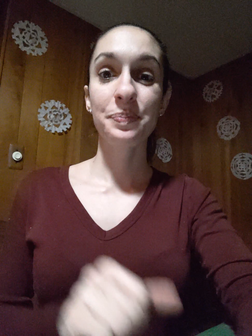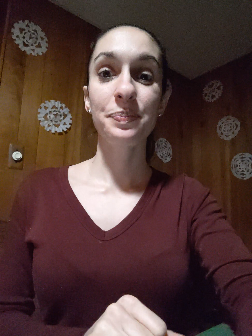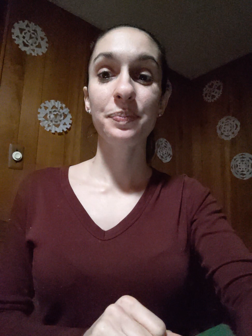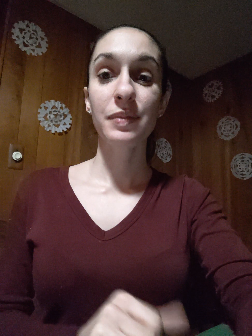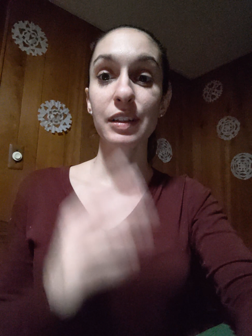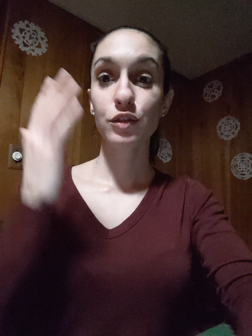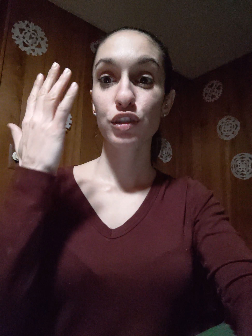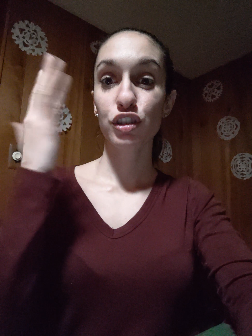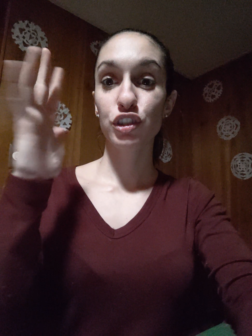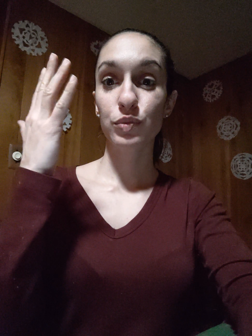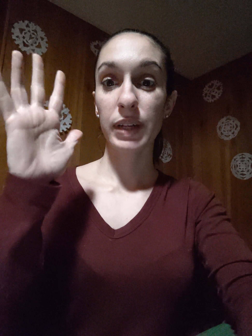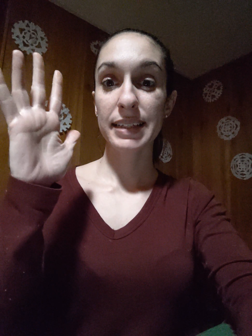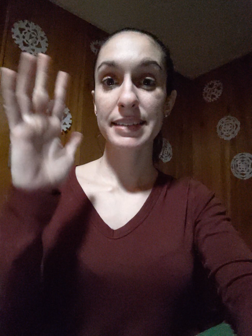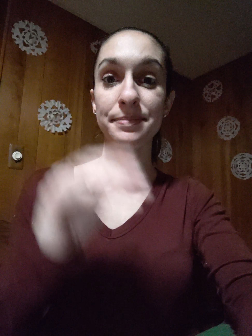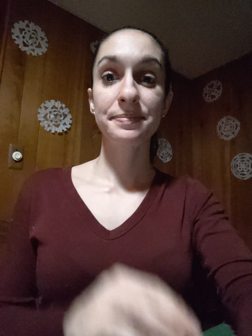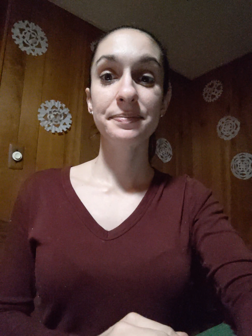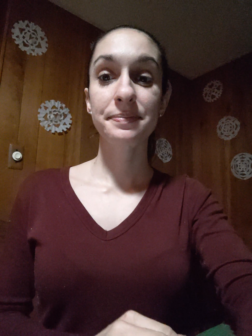tree